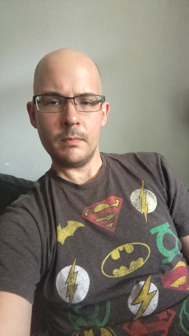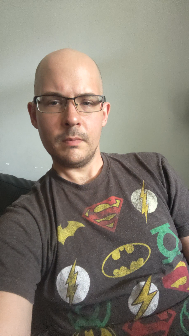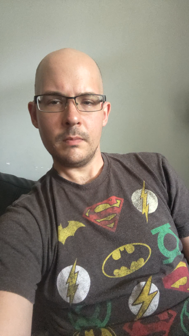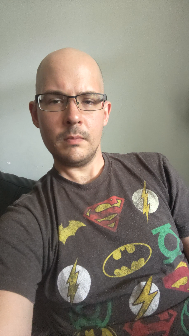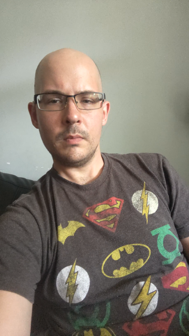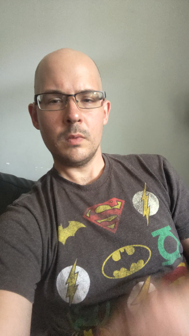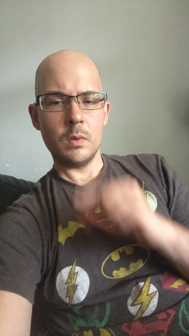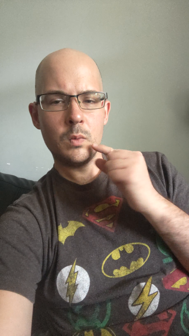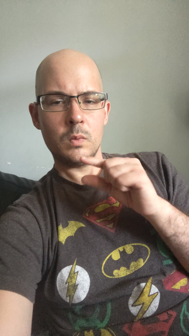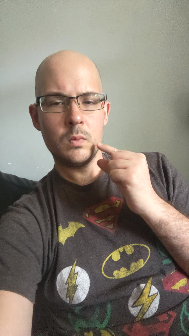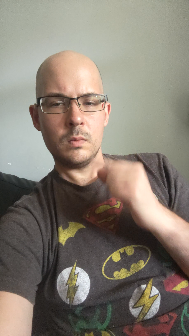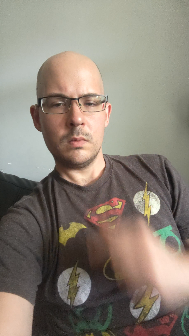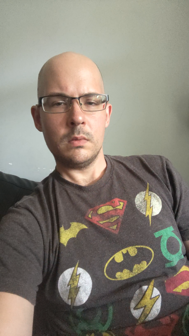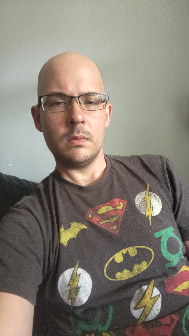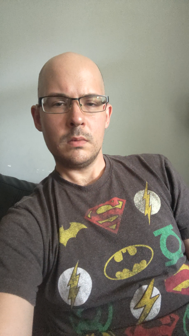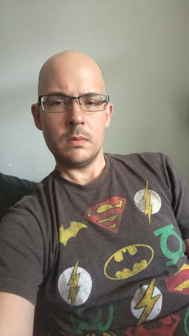glue